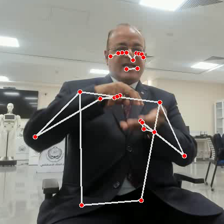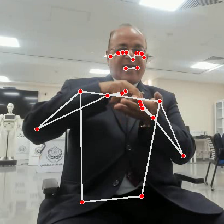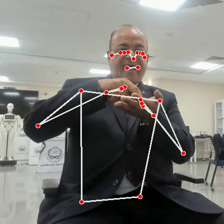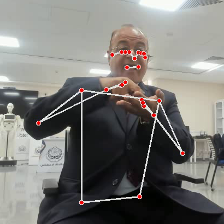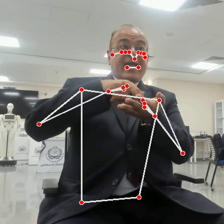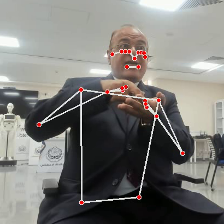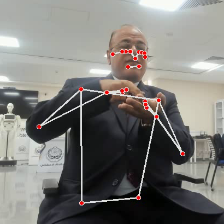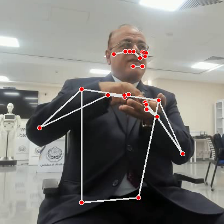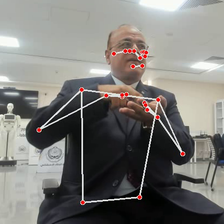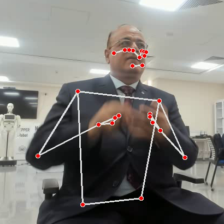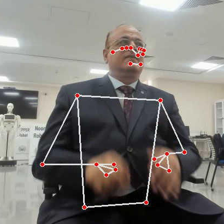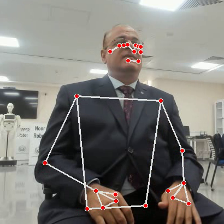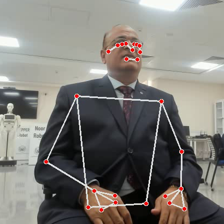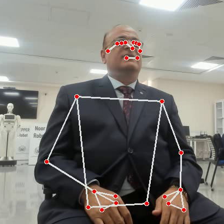khaif